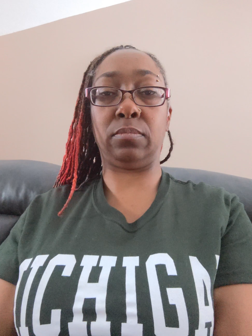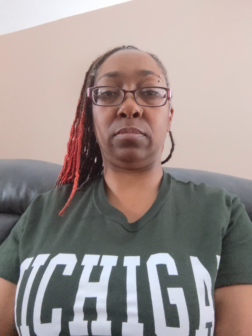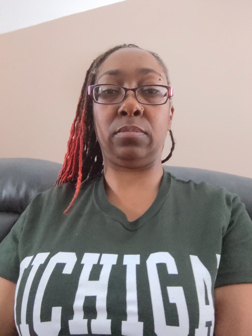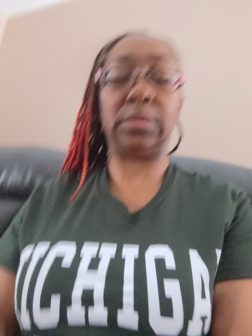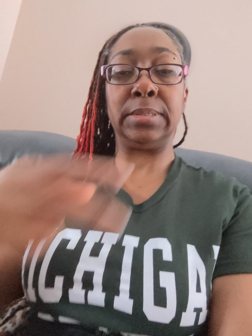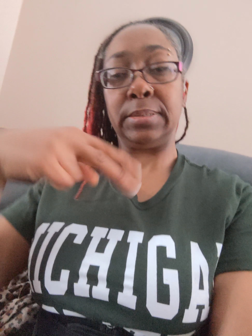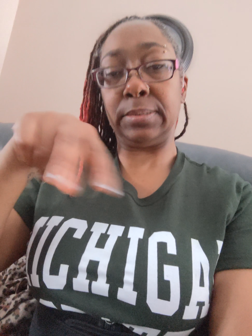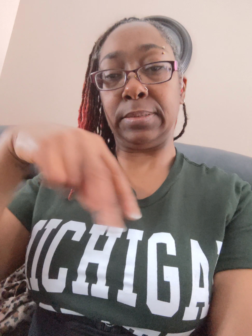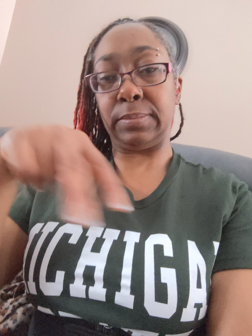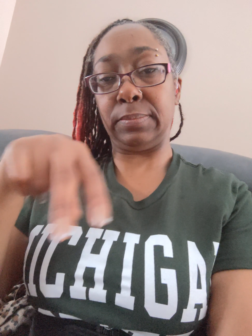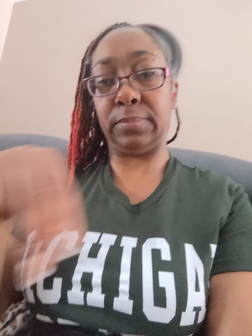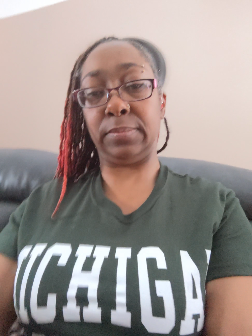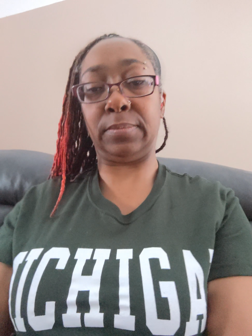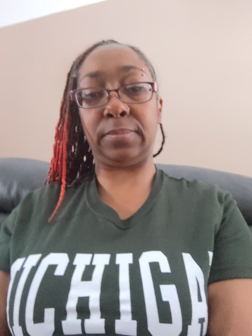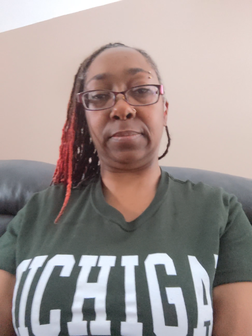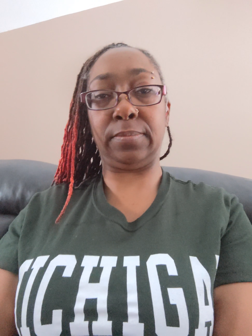dance